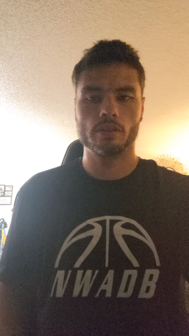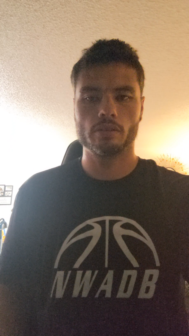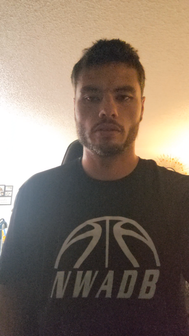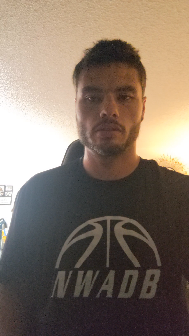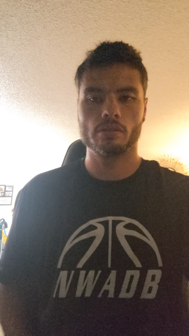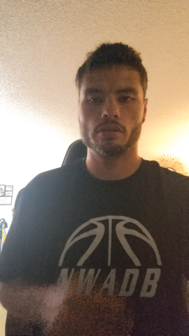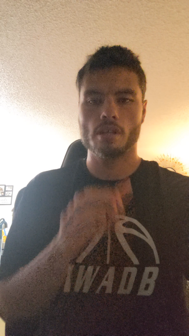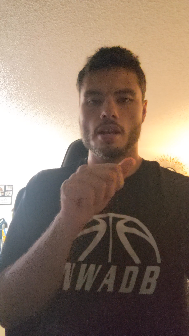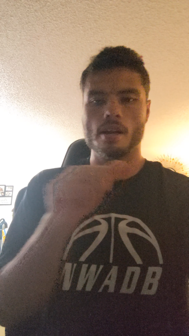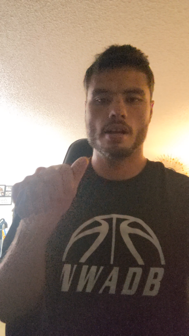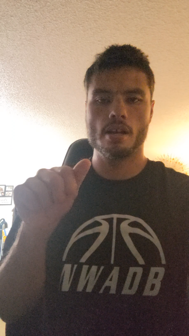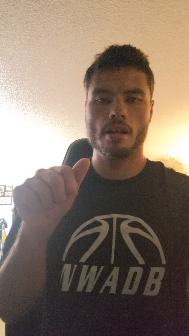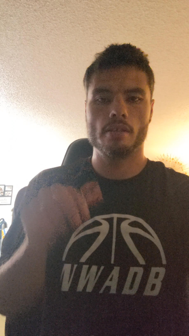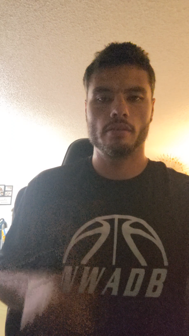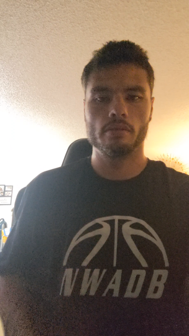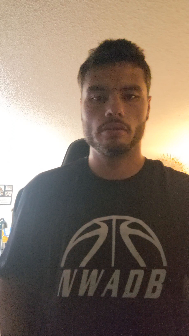a